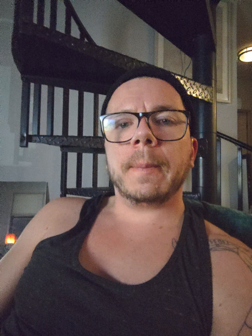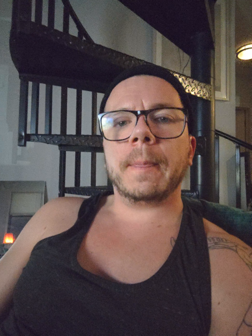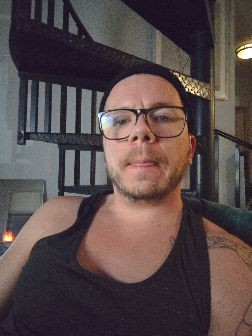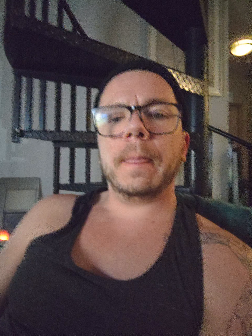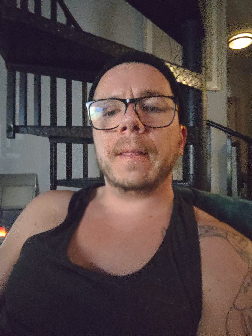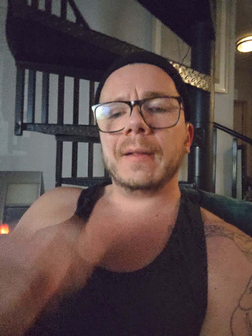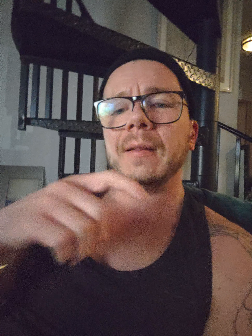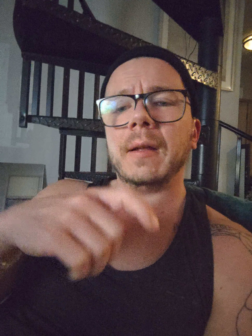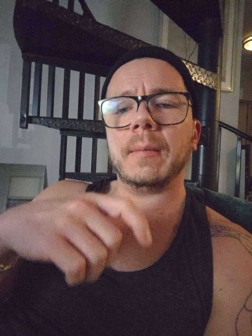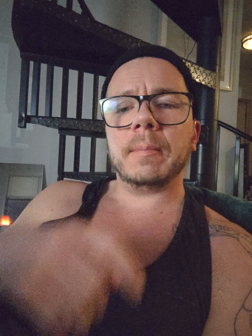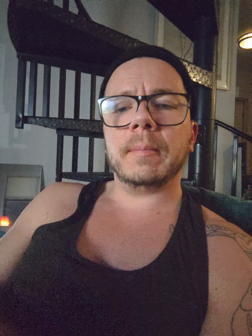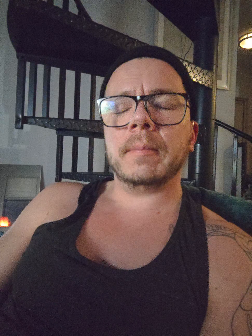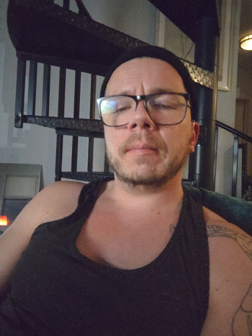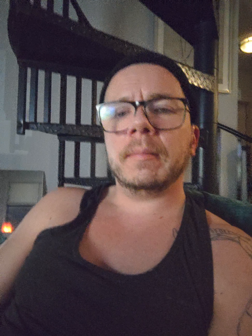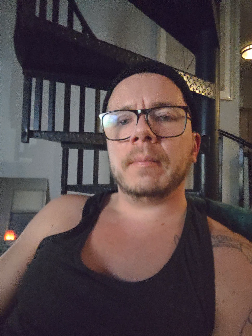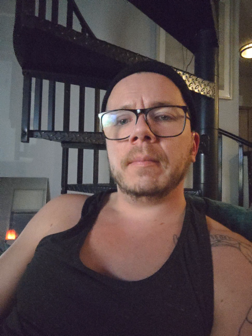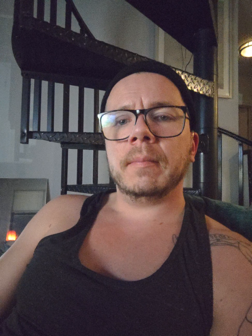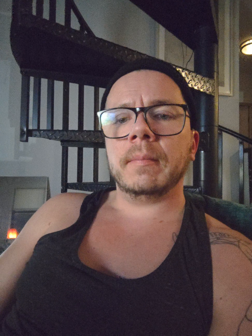time